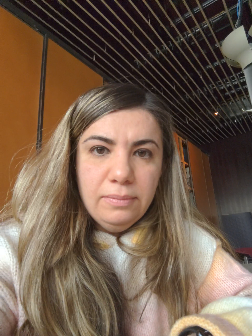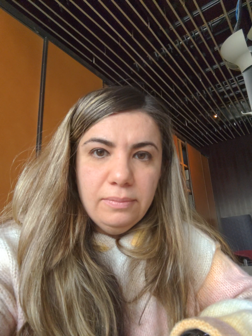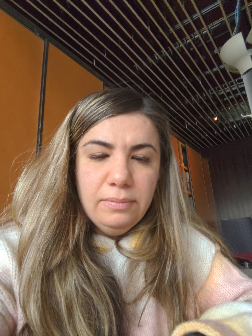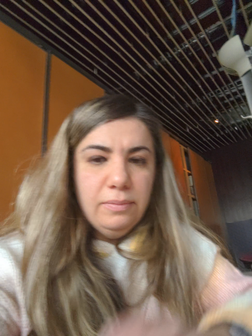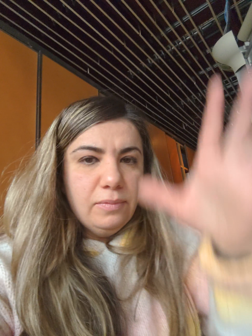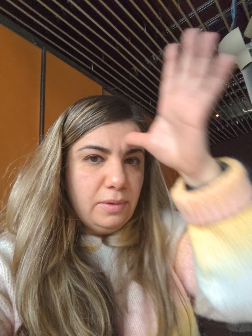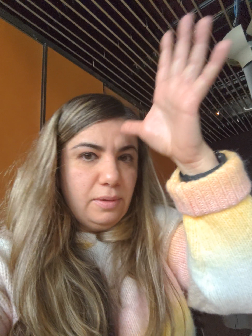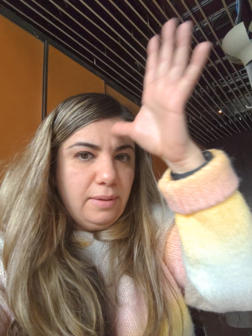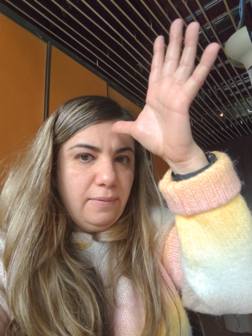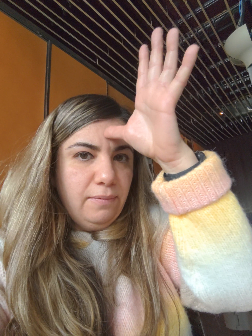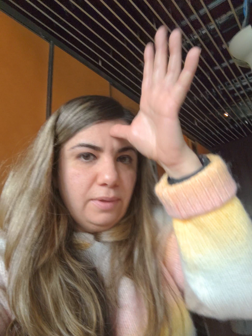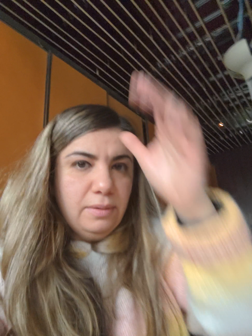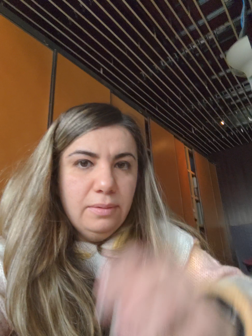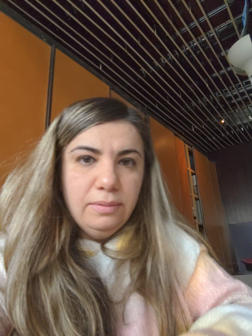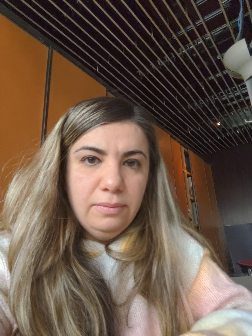dad